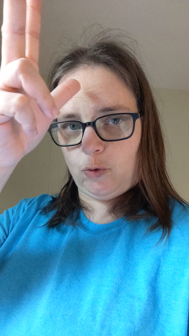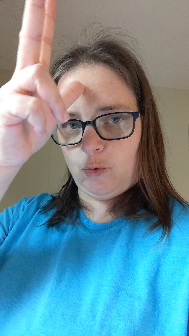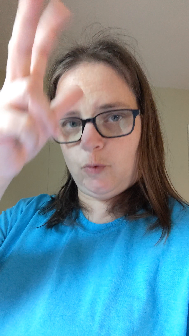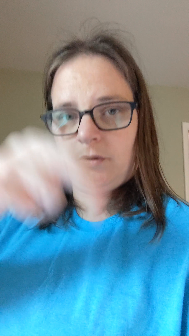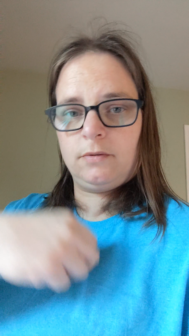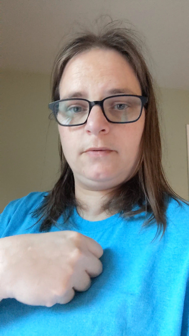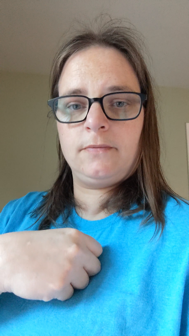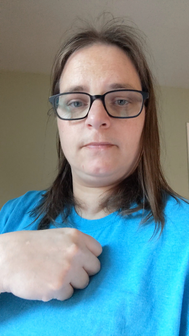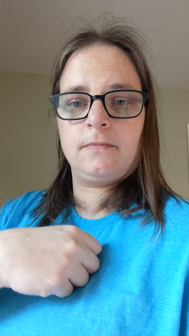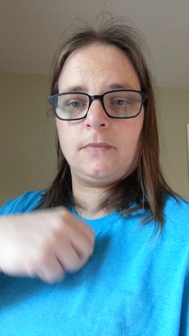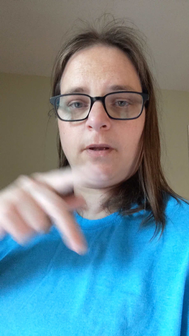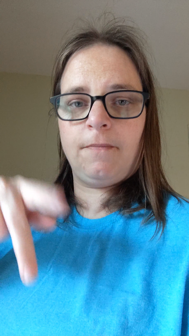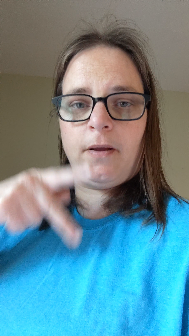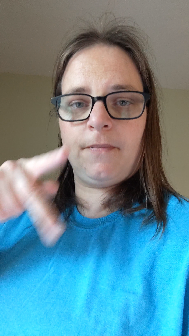people